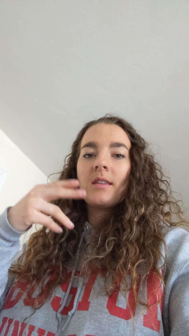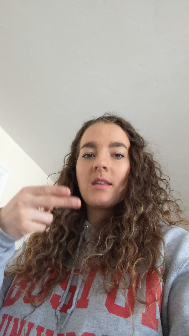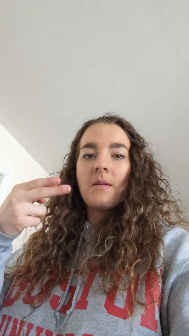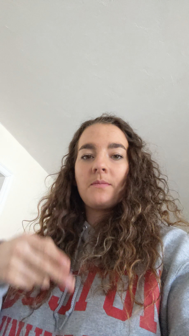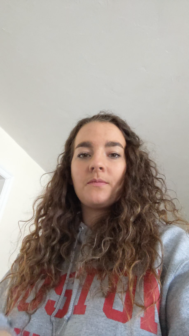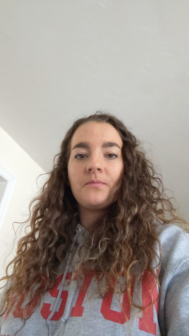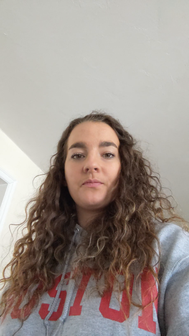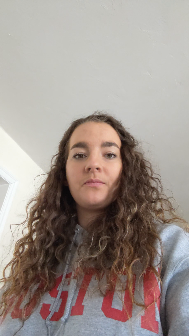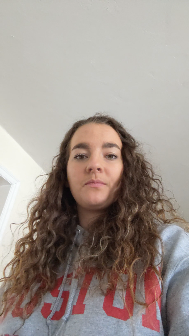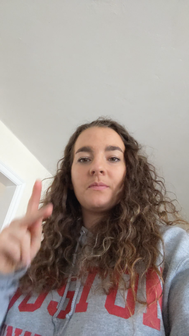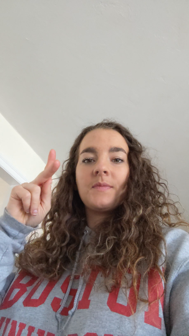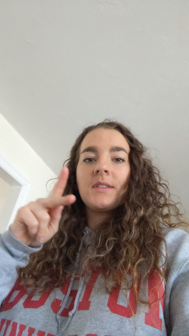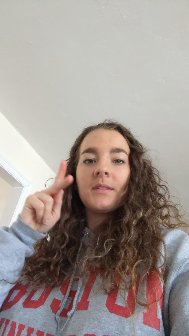people